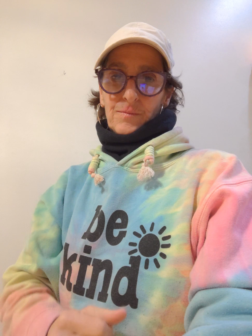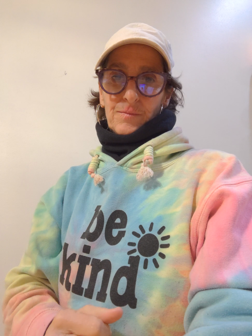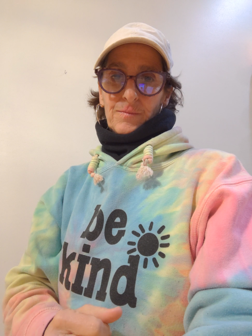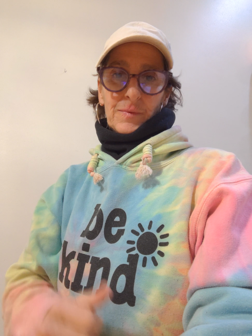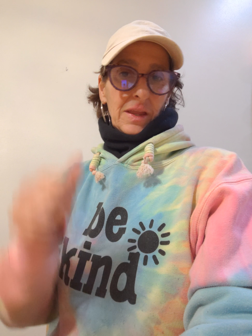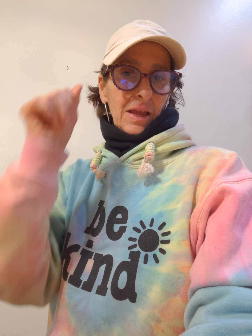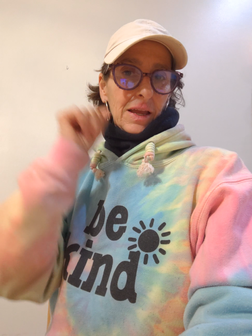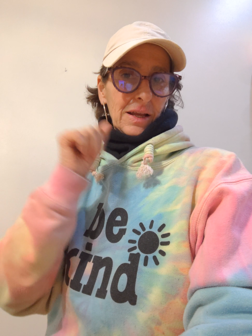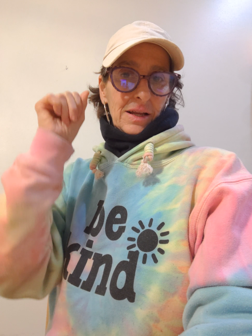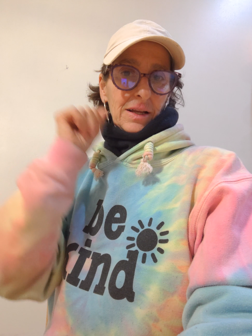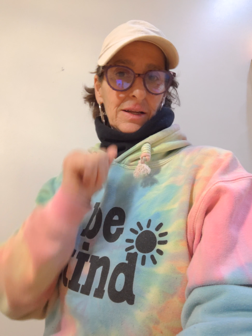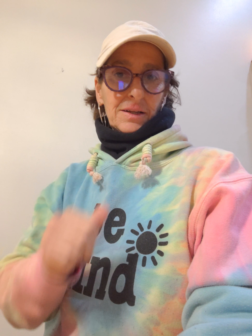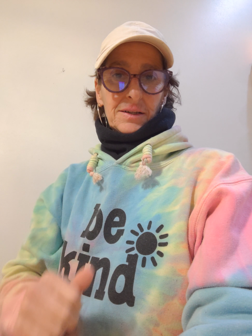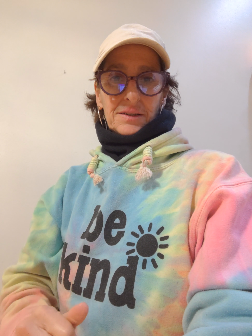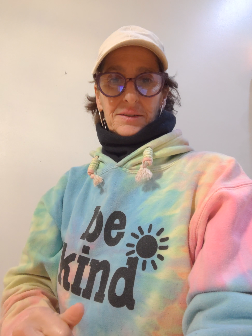aunt